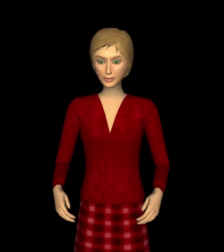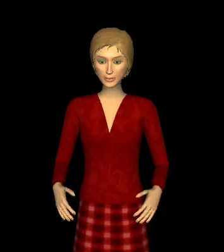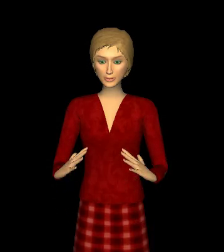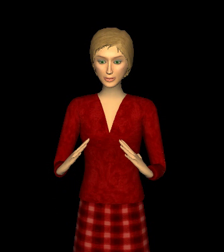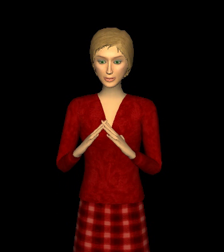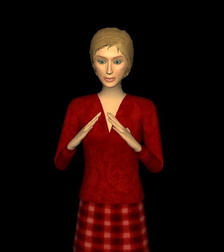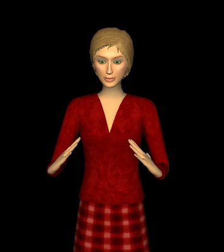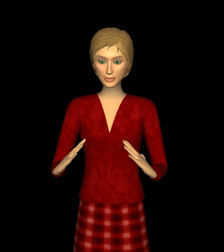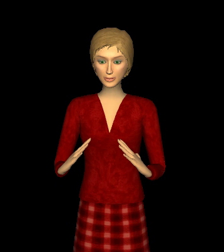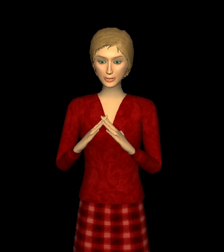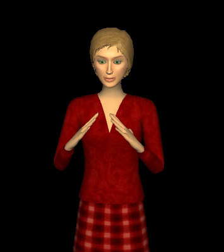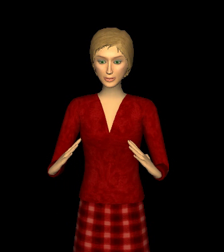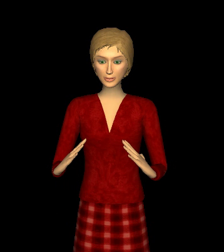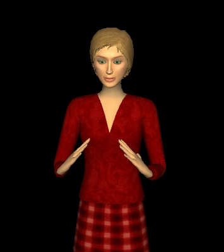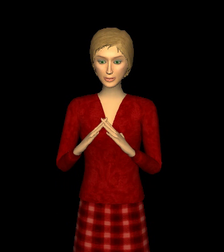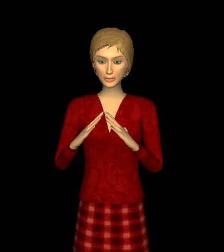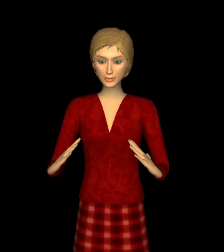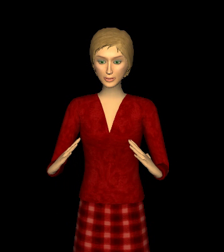معركة